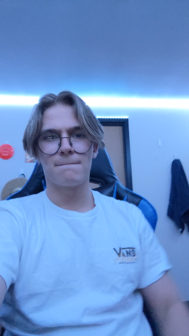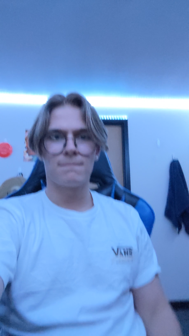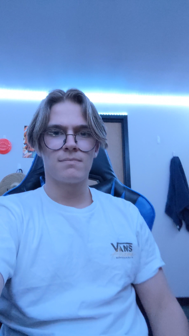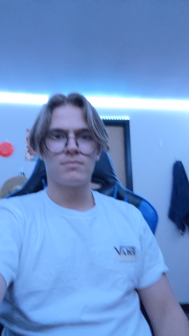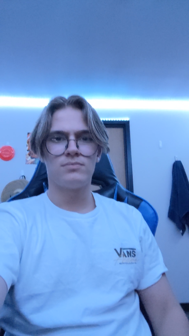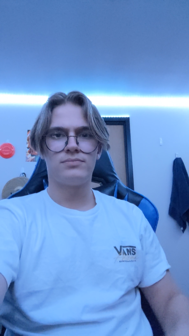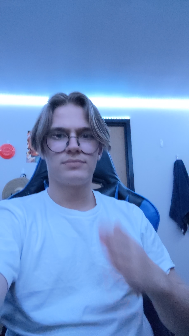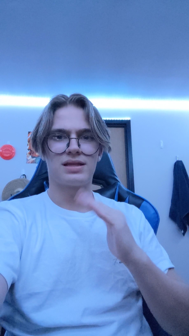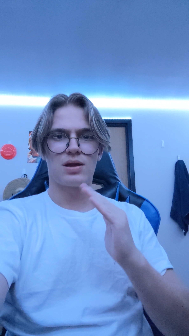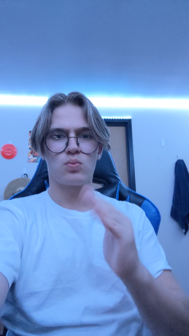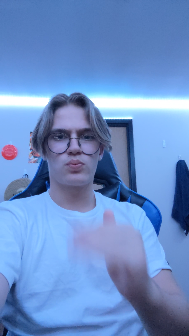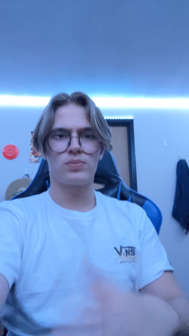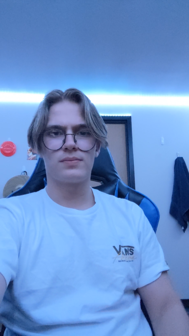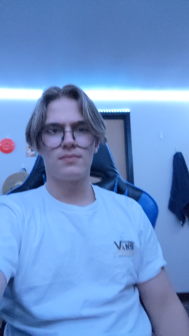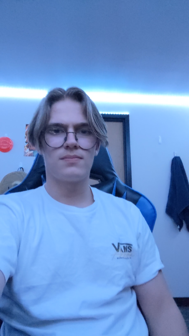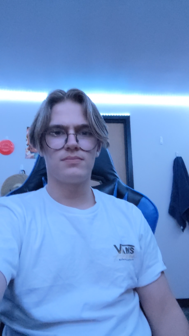downtown